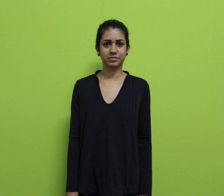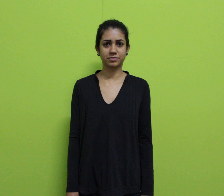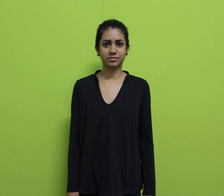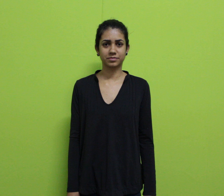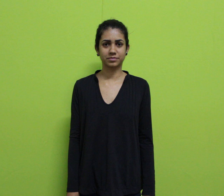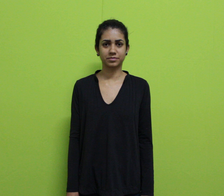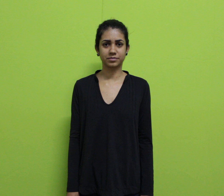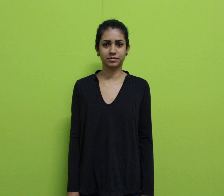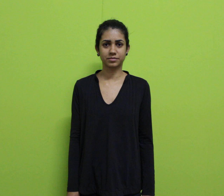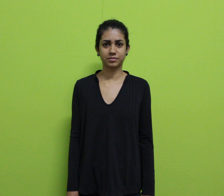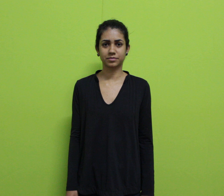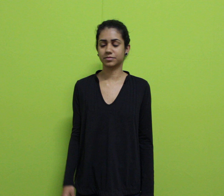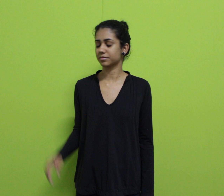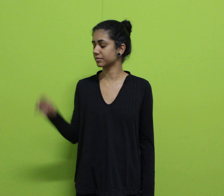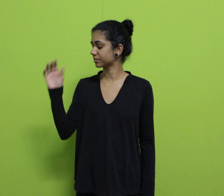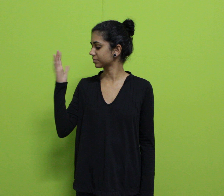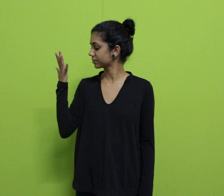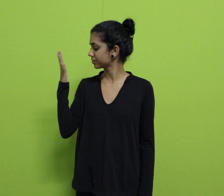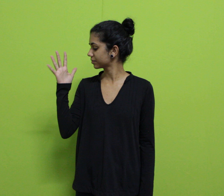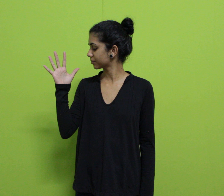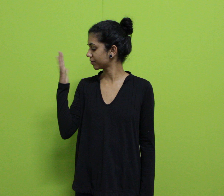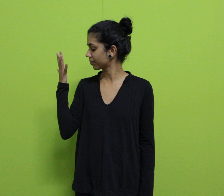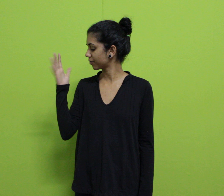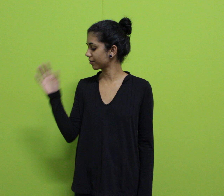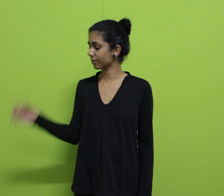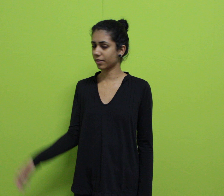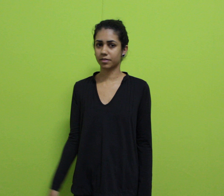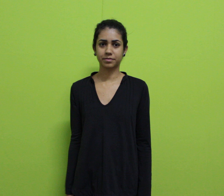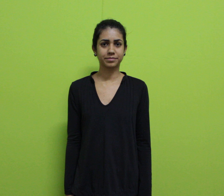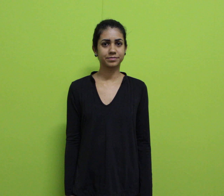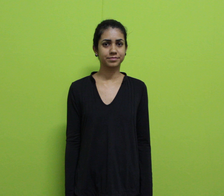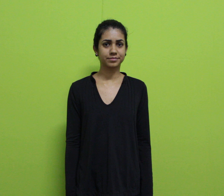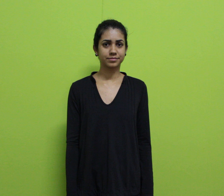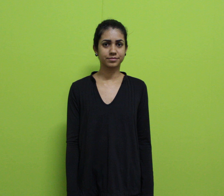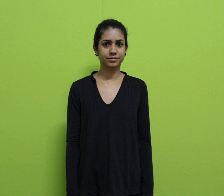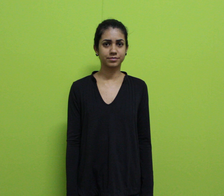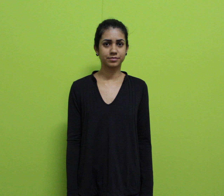espelho